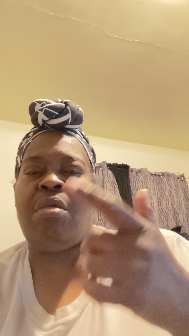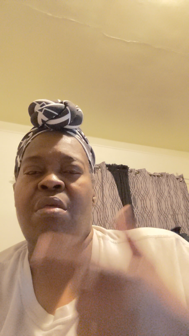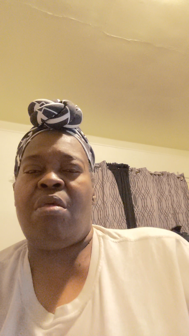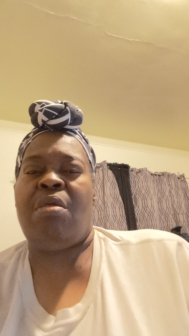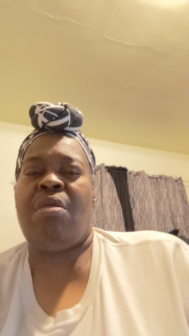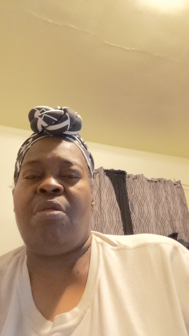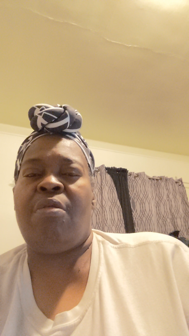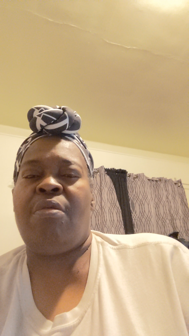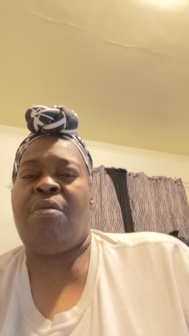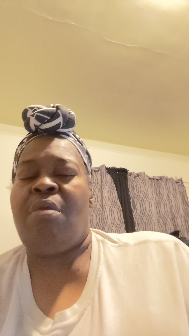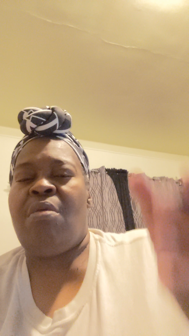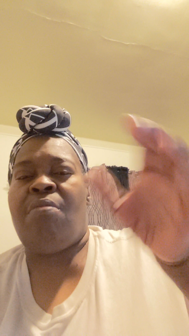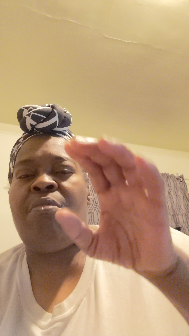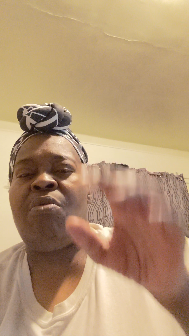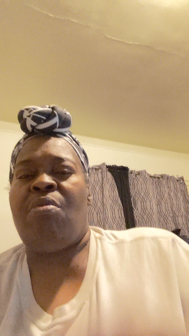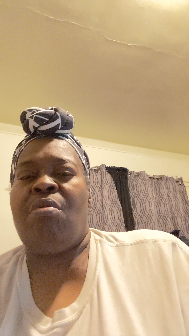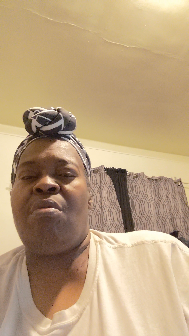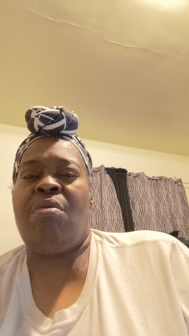pour